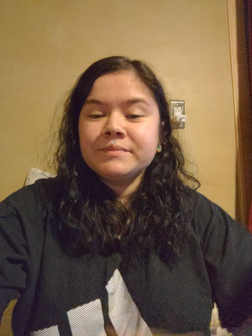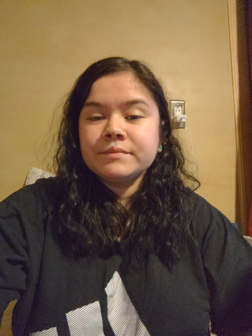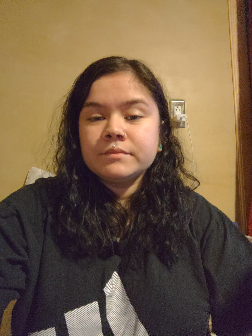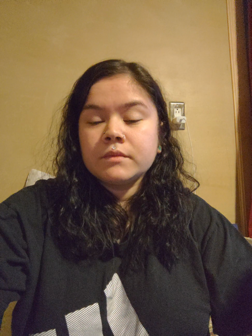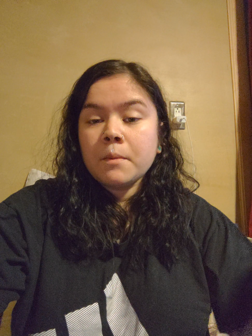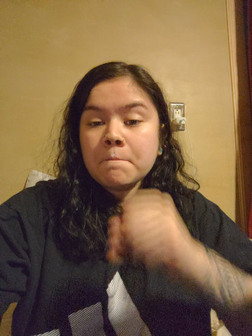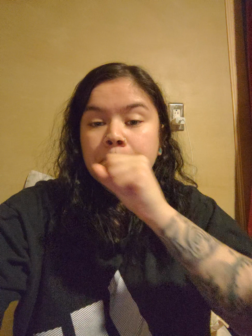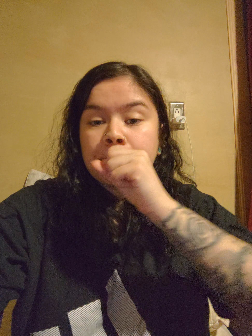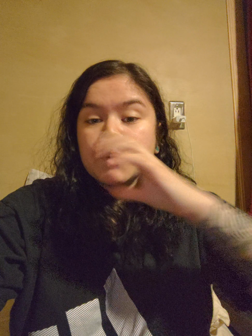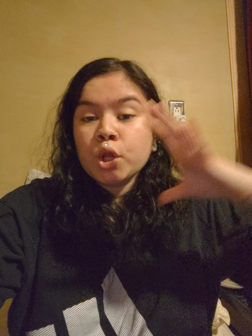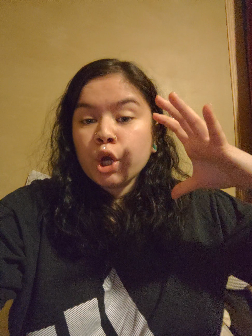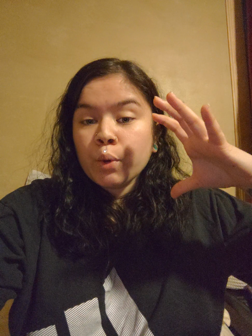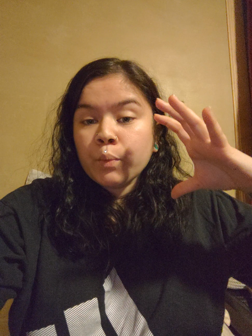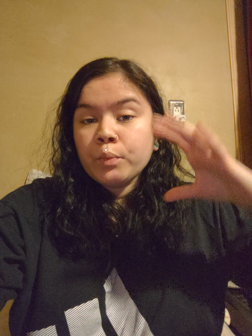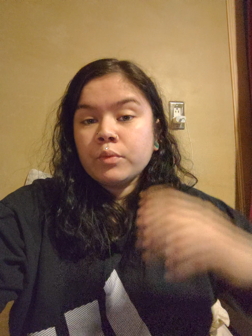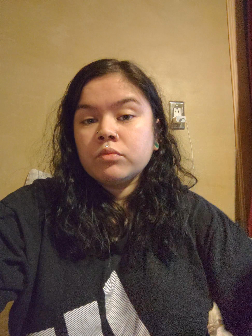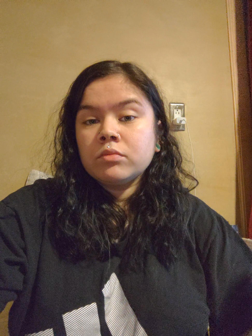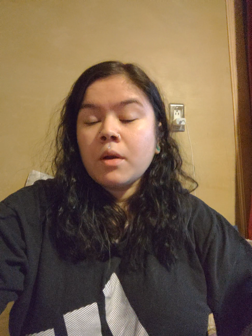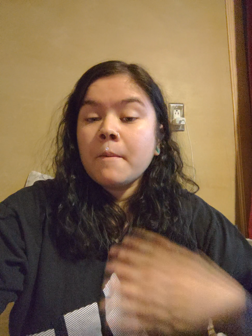balloon